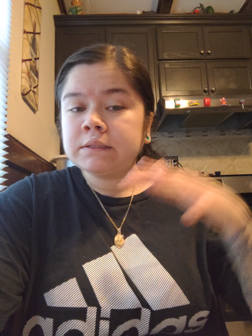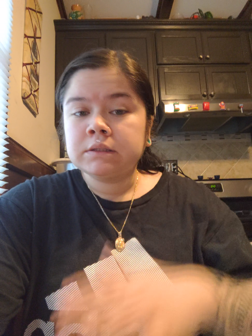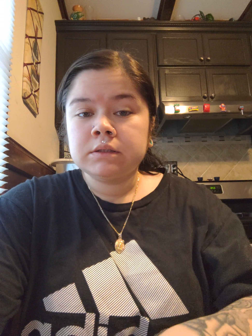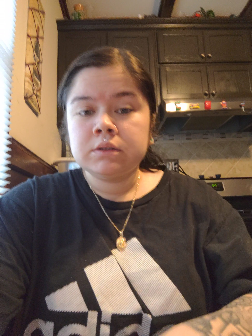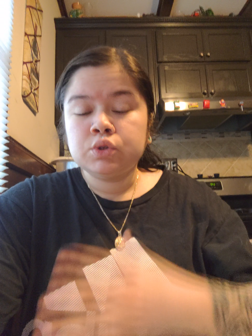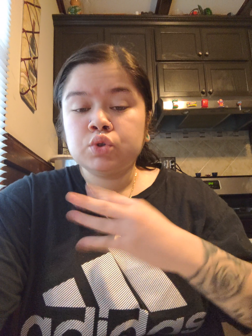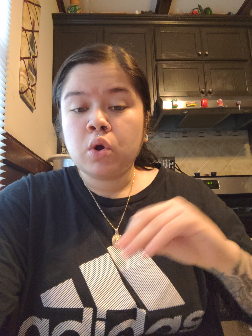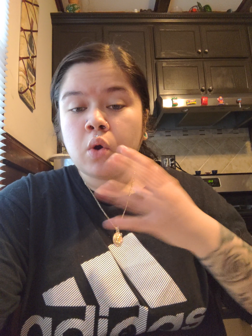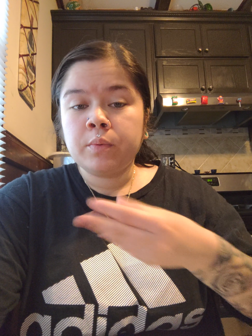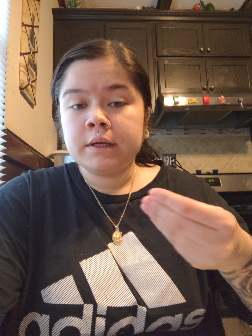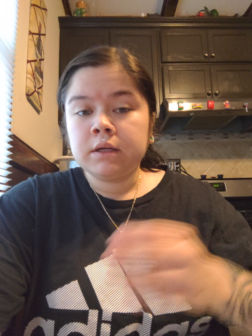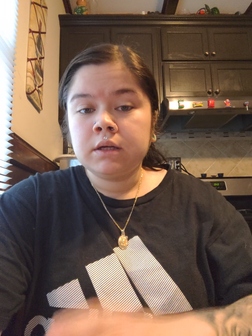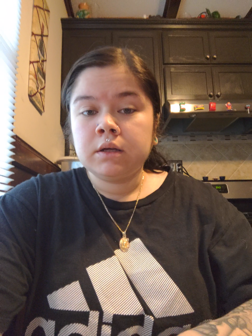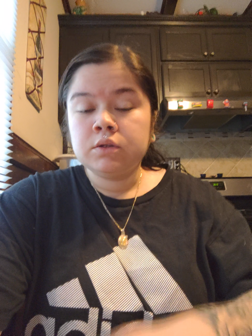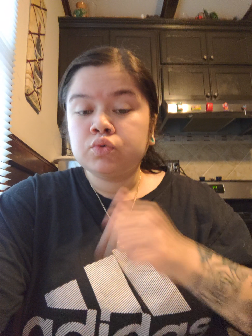story